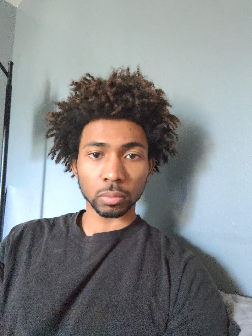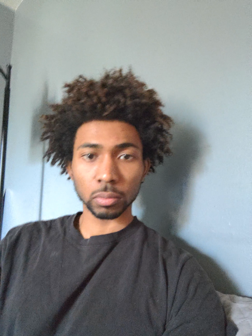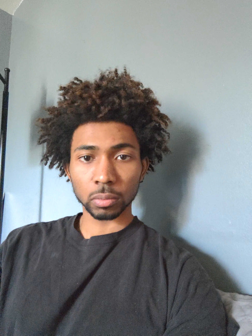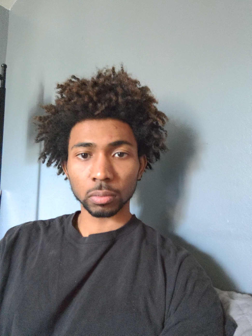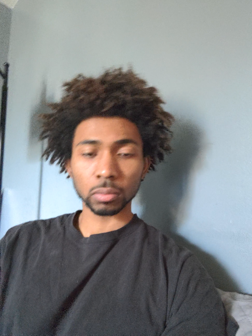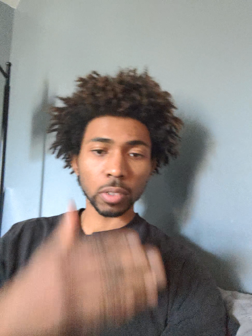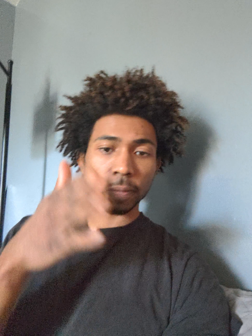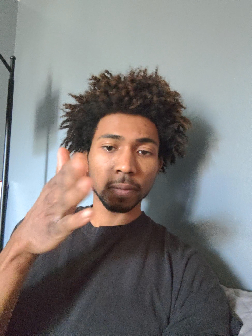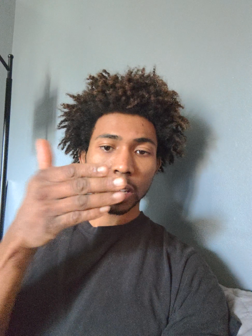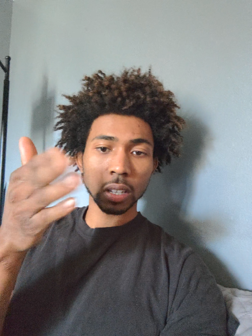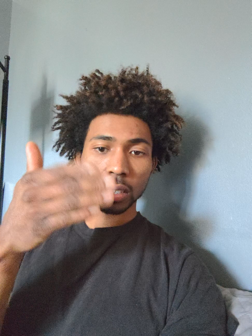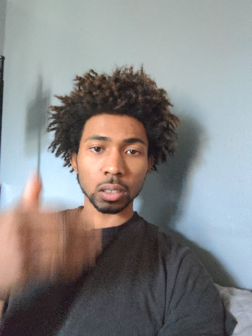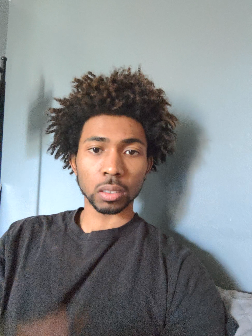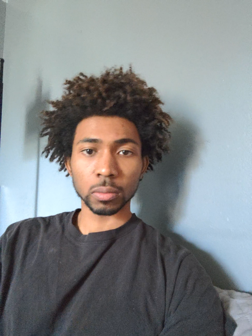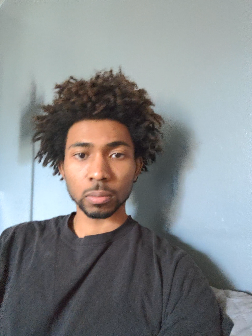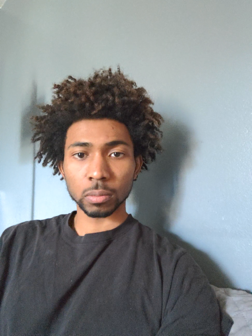flag